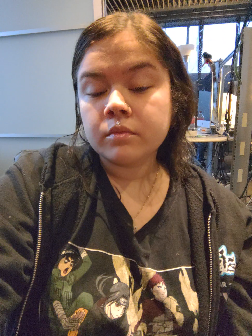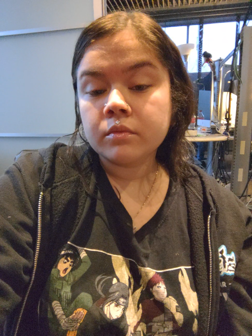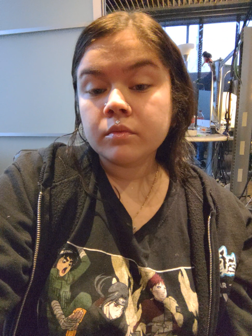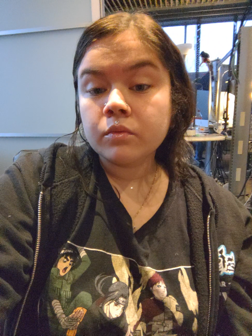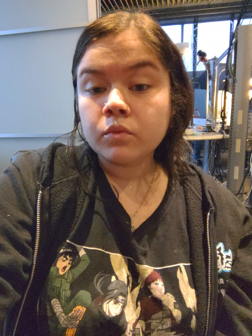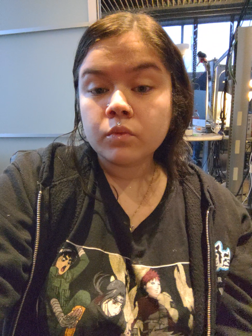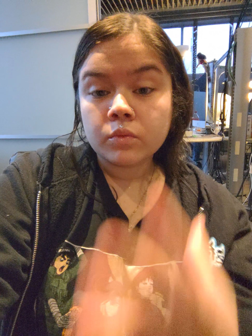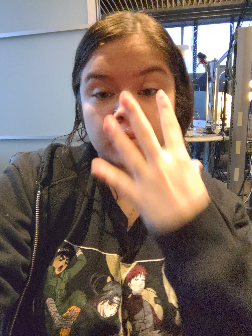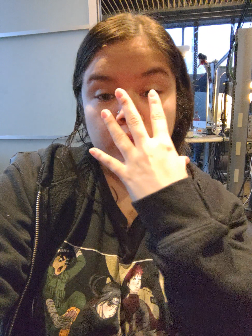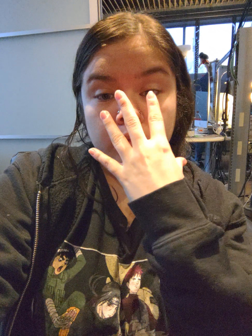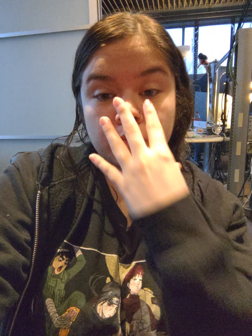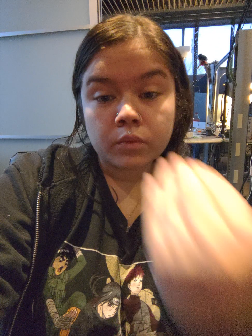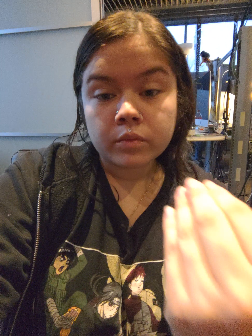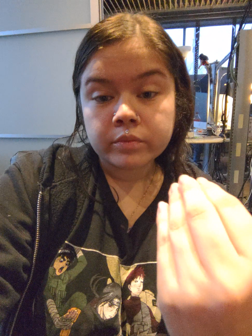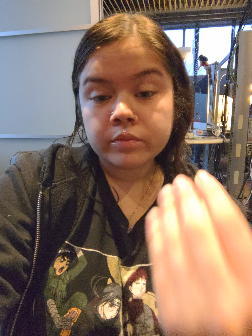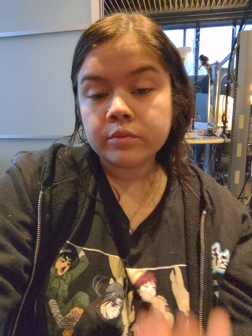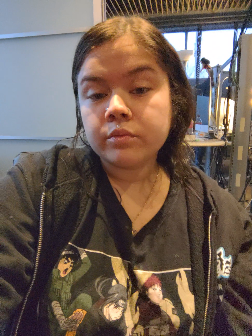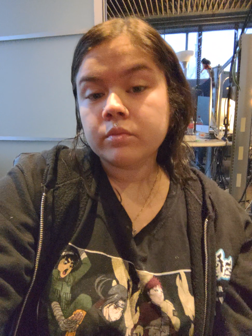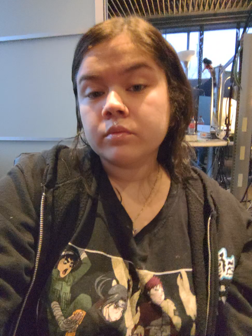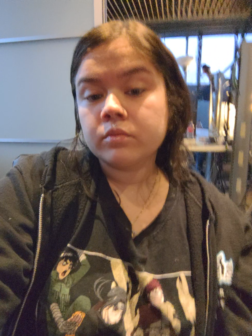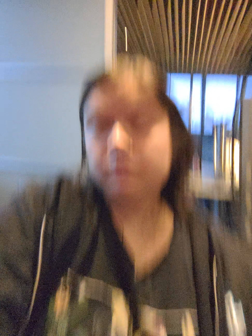wolf